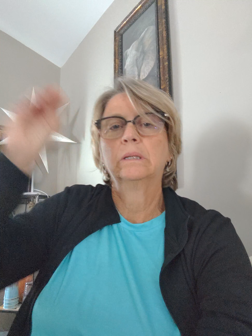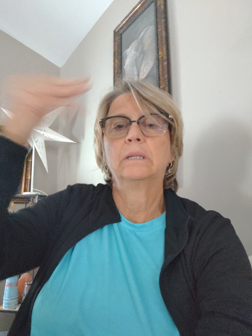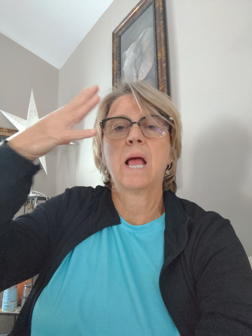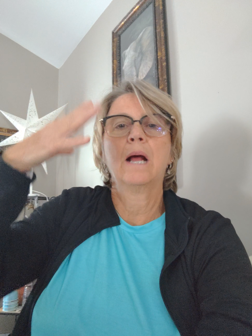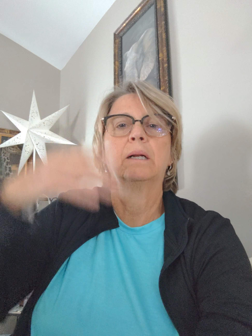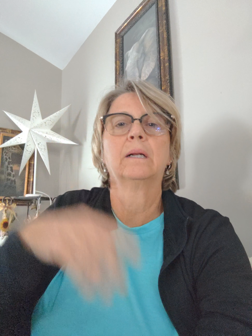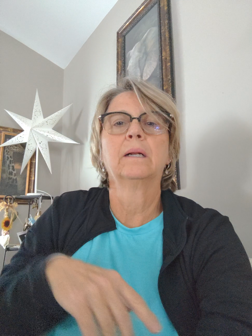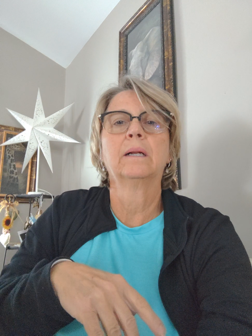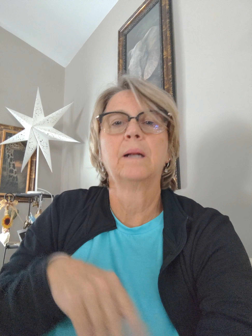sun